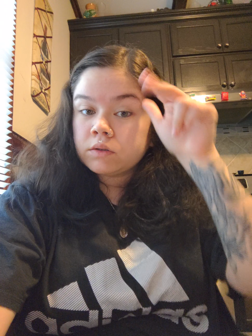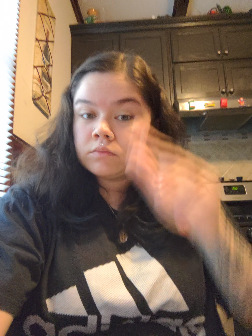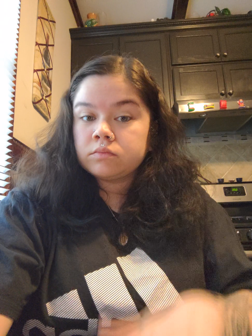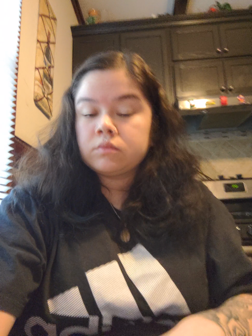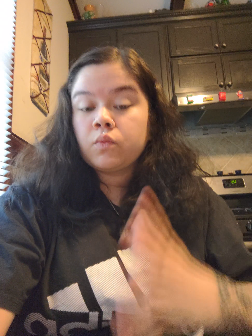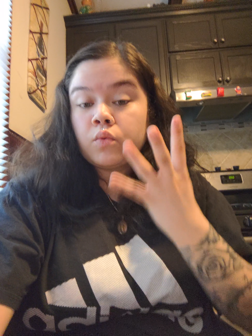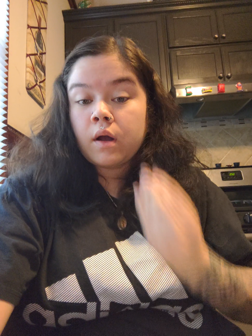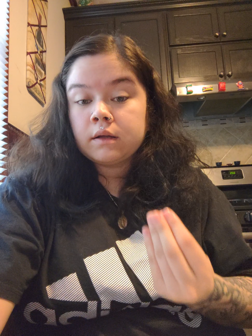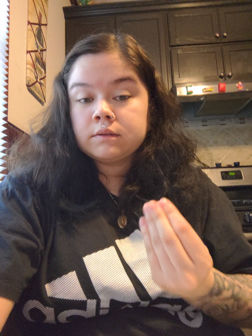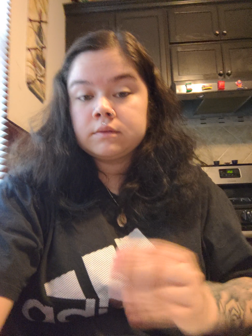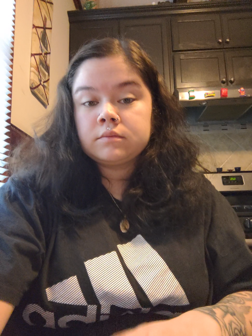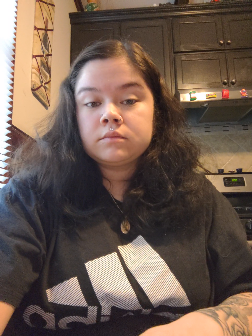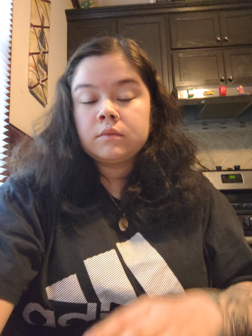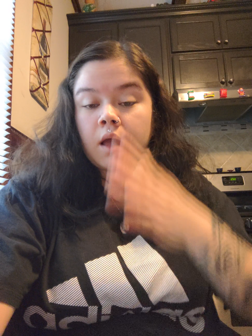wet